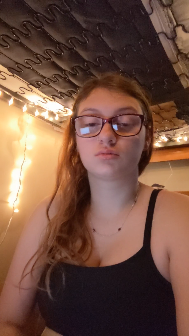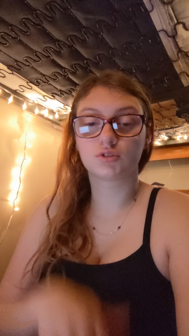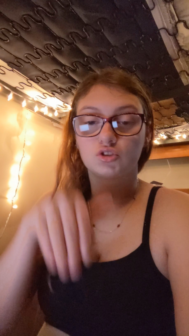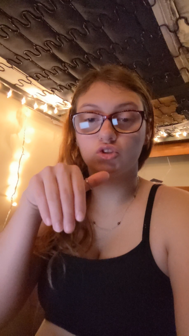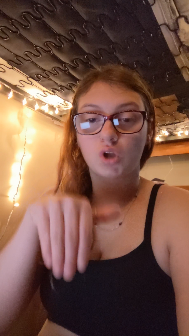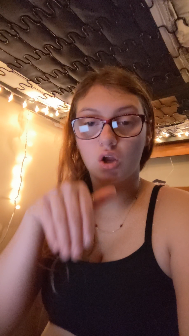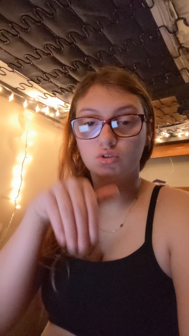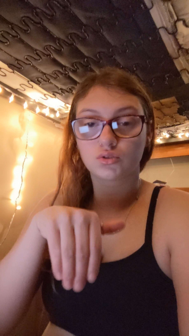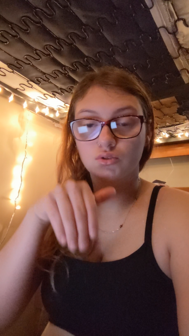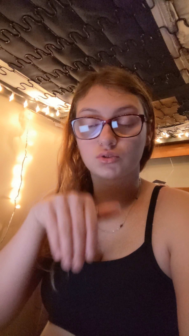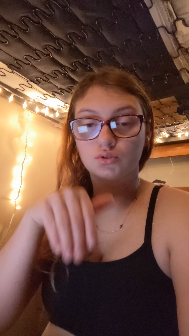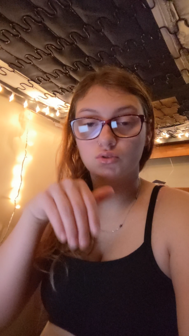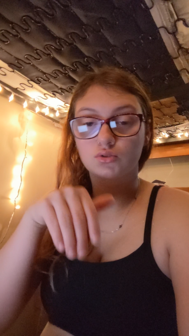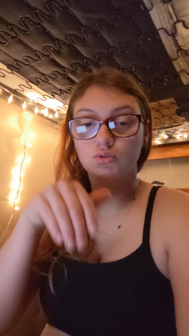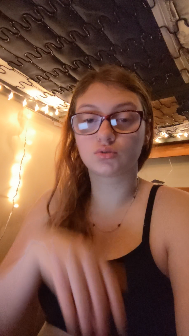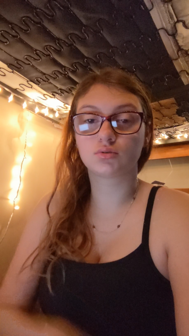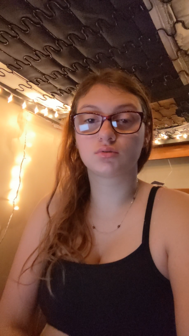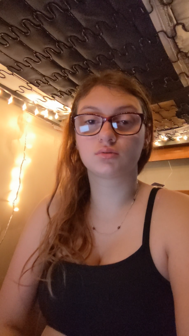doctor